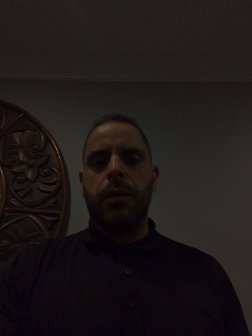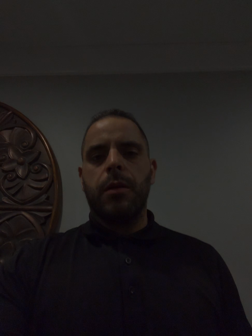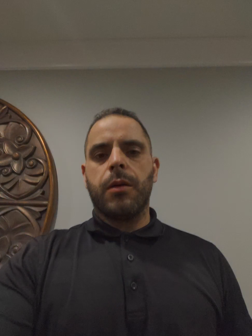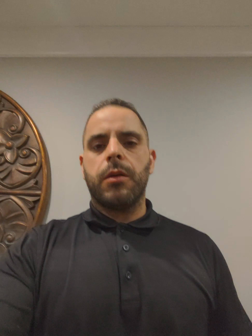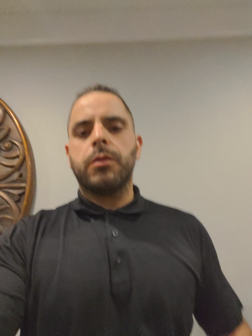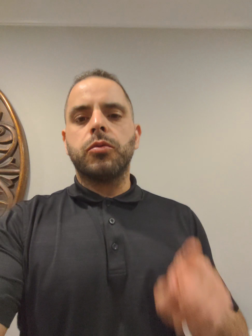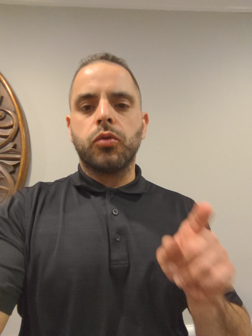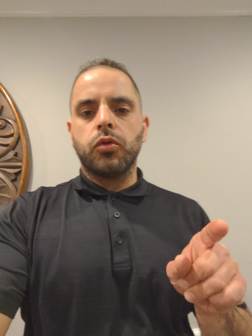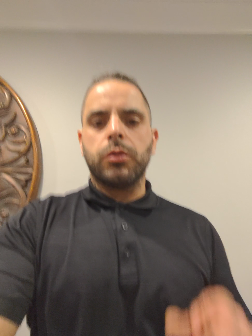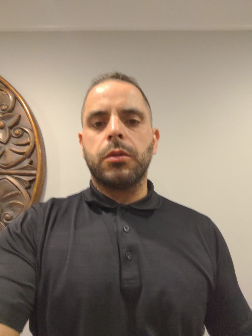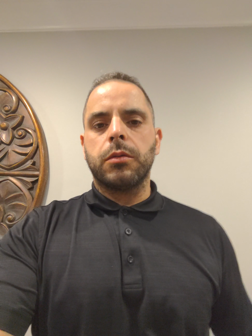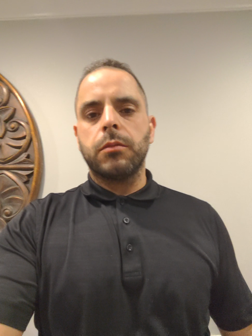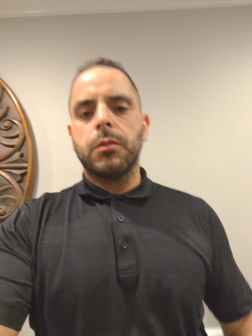he/she/it